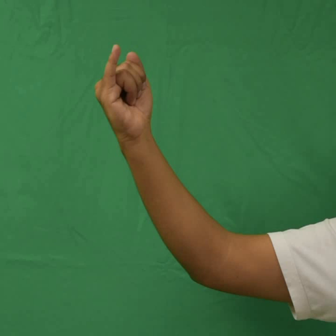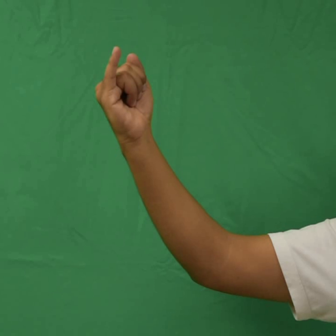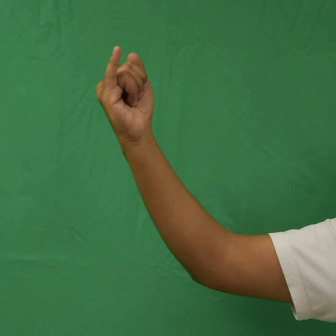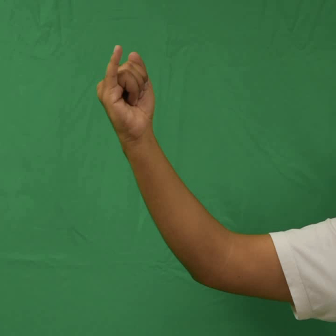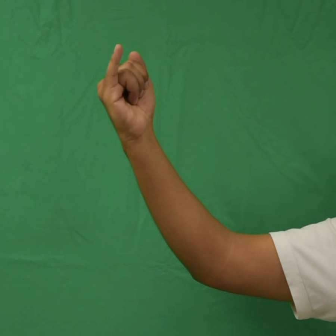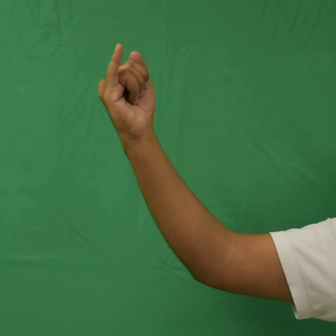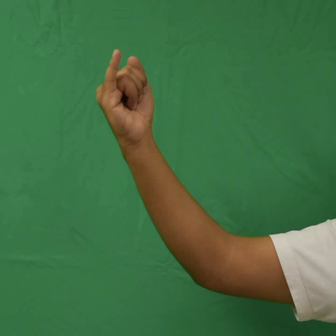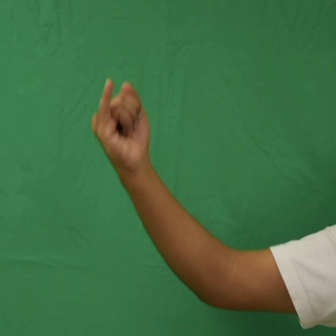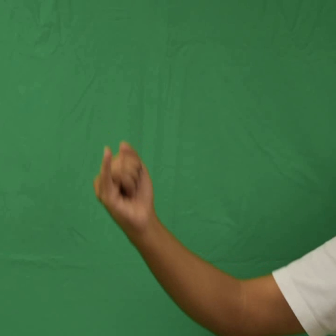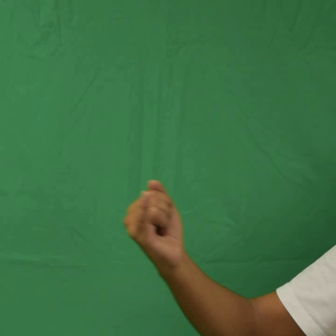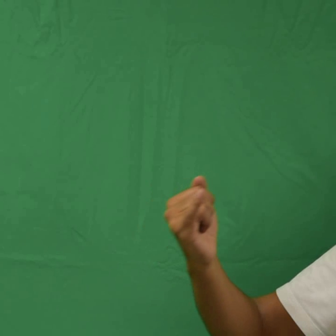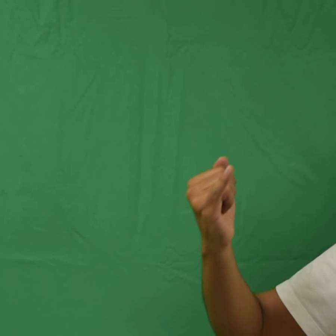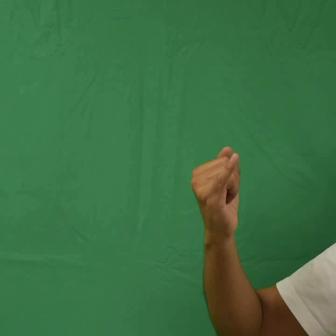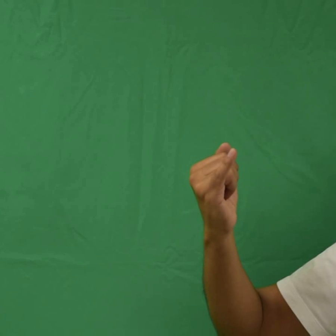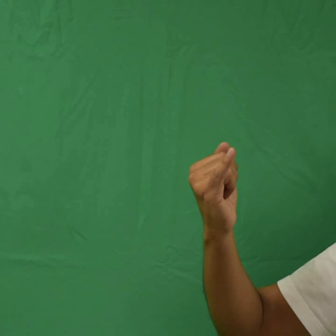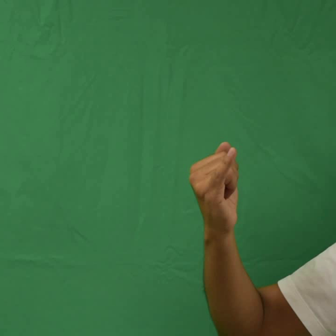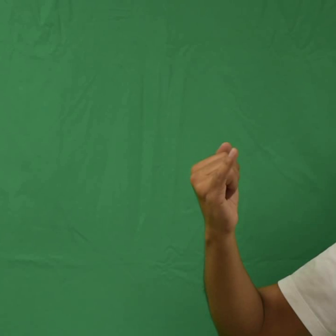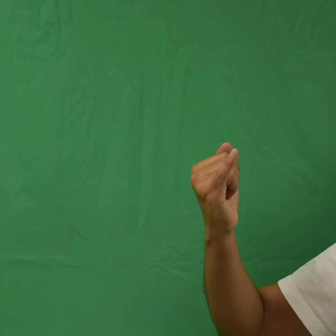J